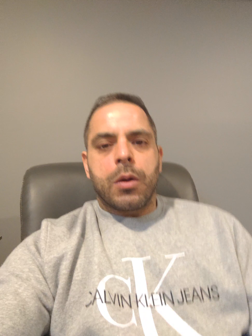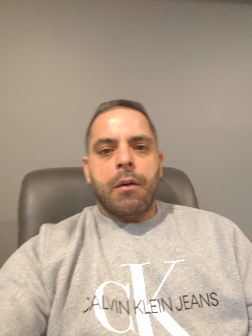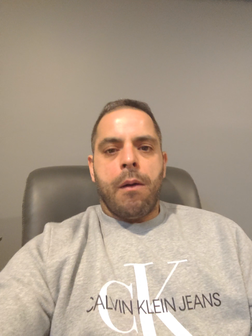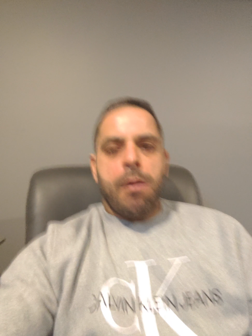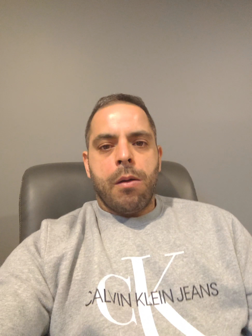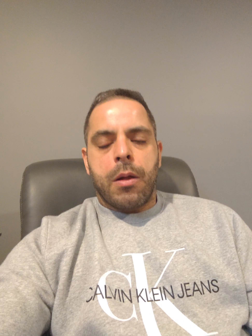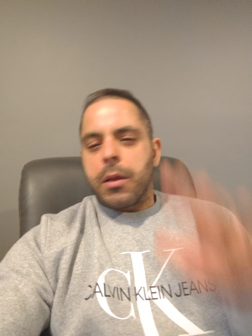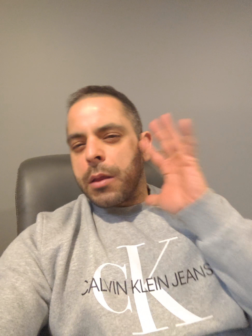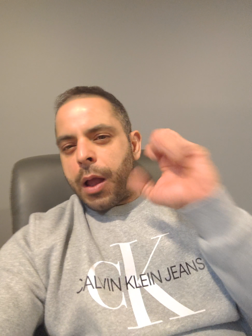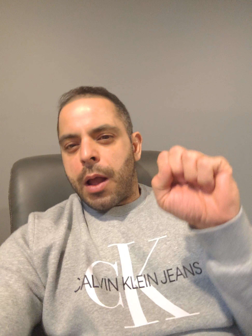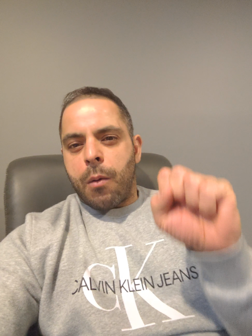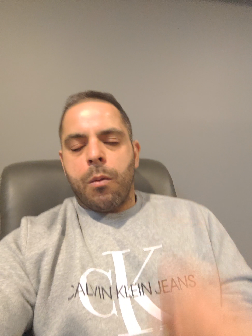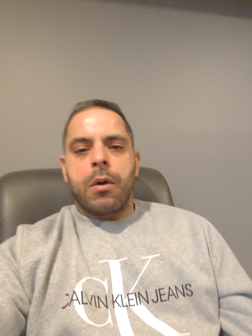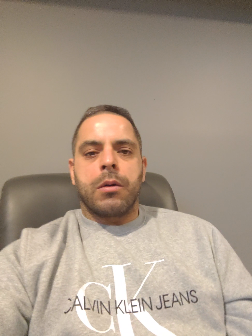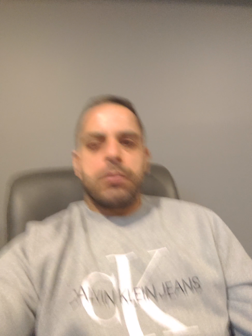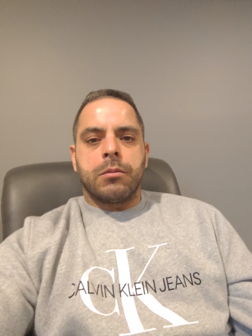loud